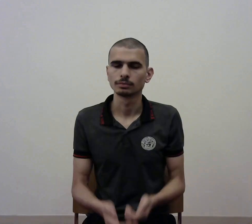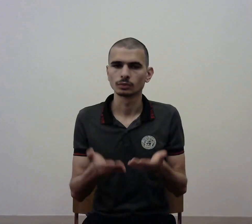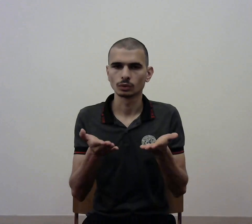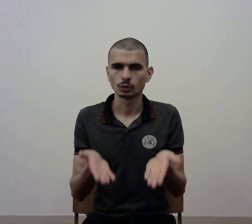burda